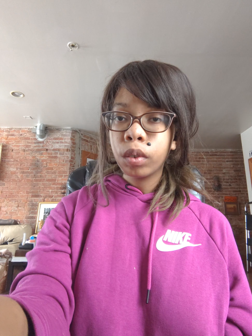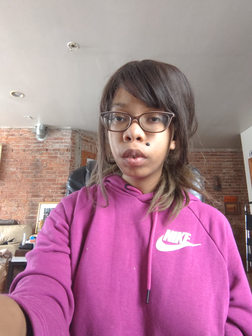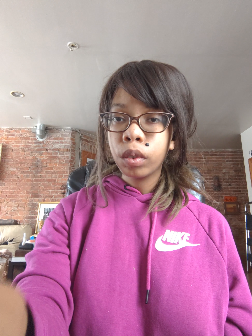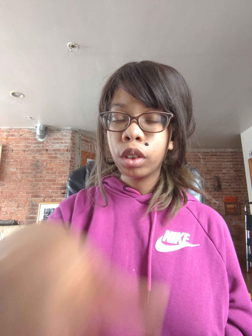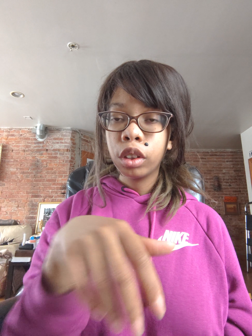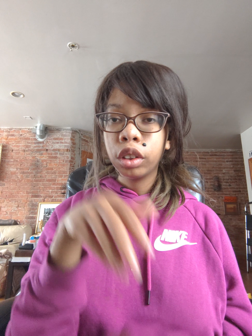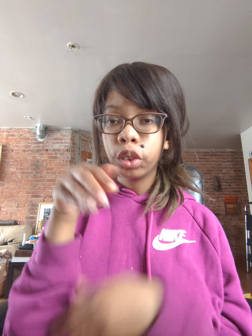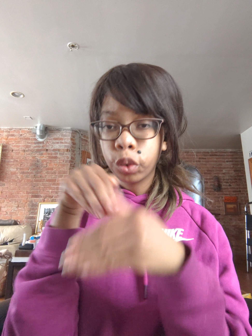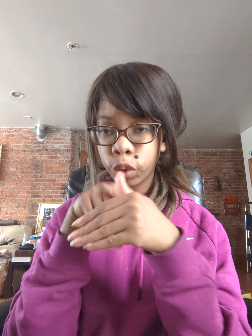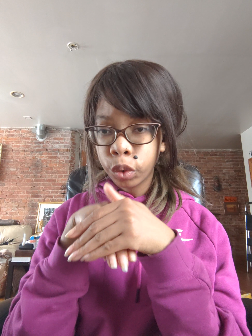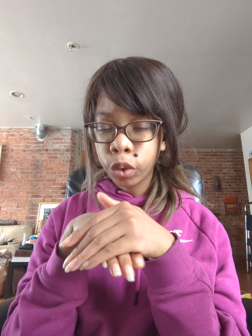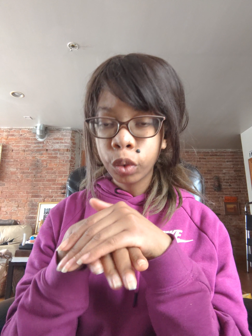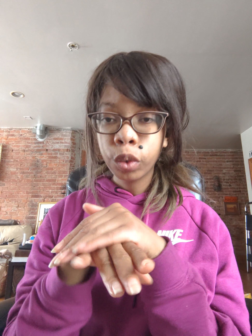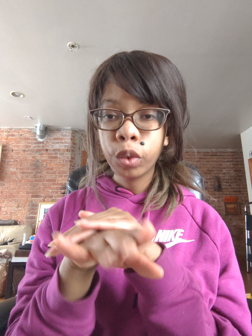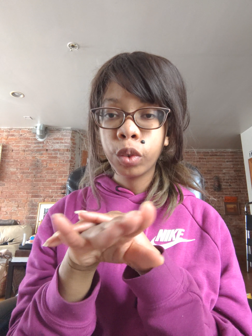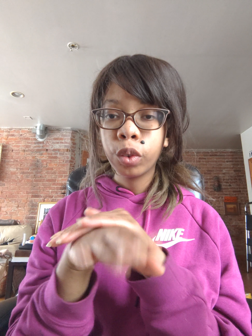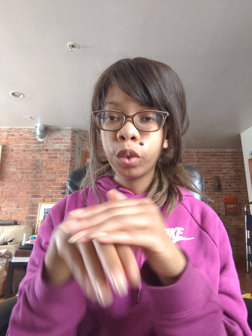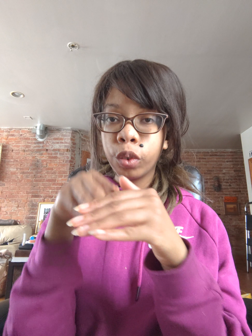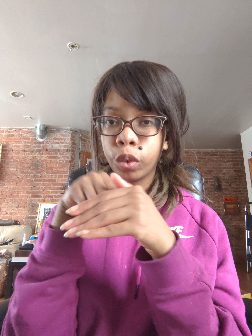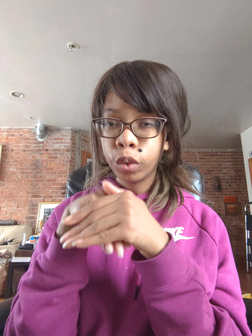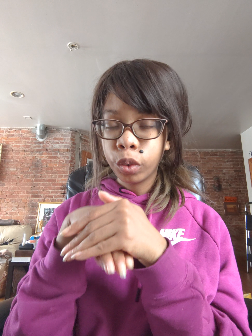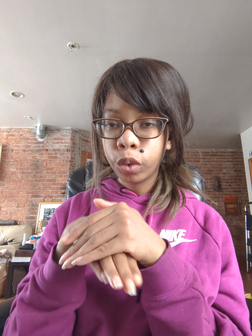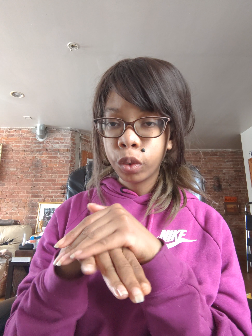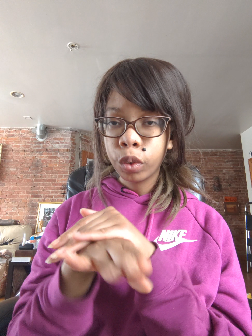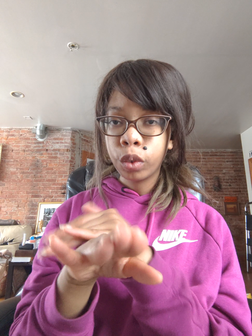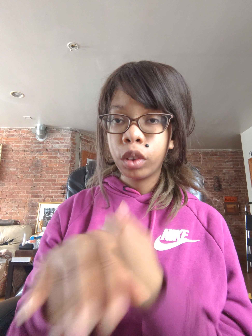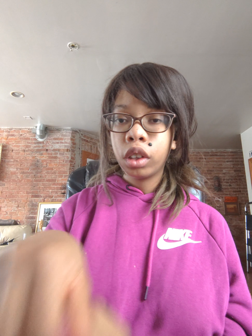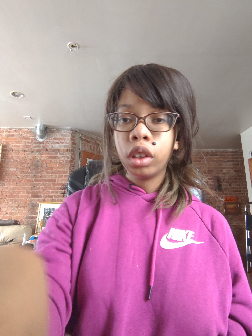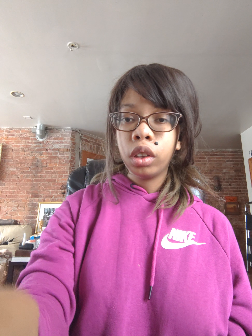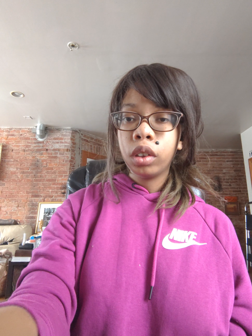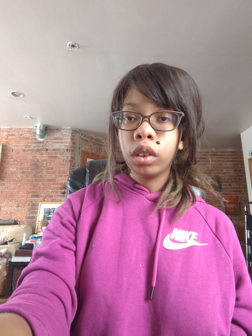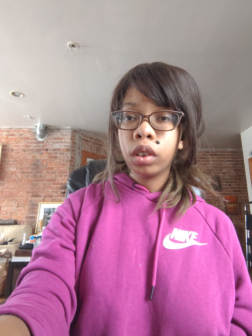into